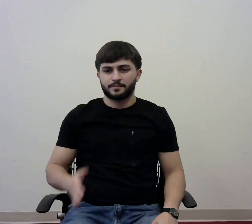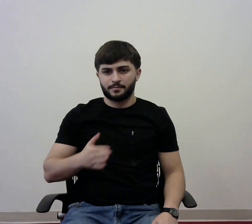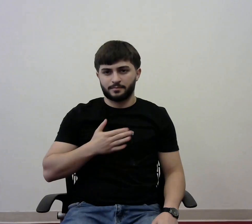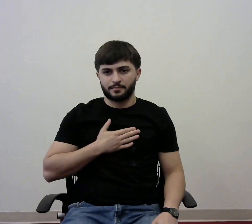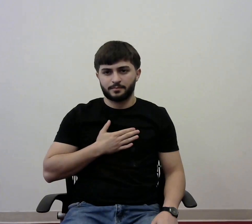mənim